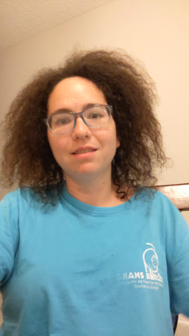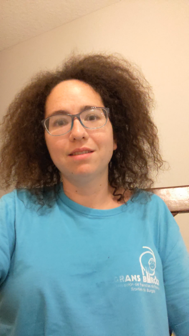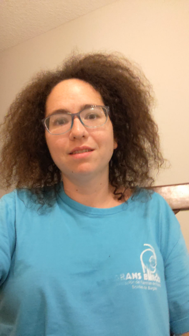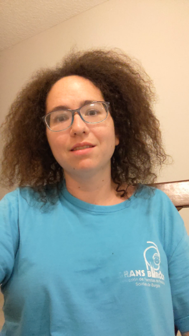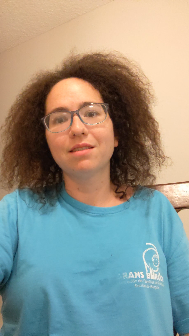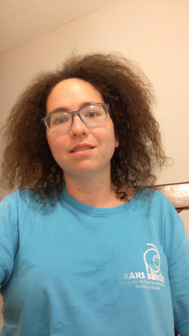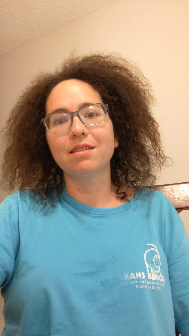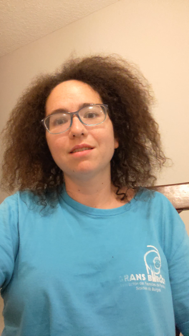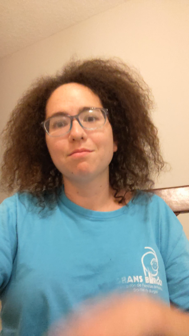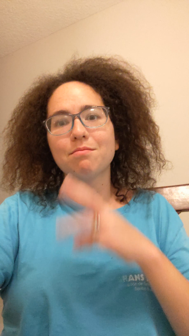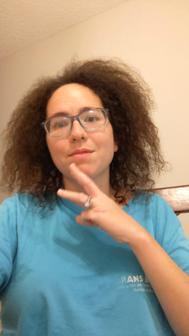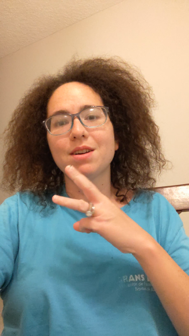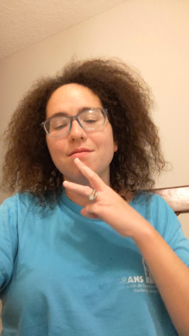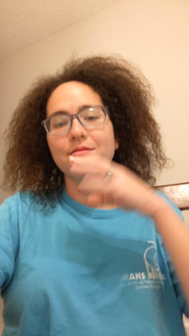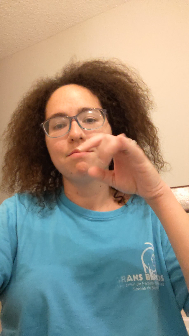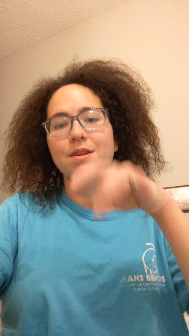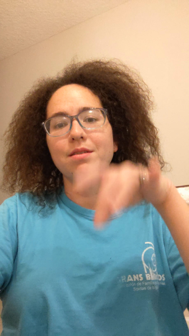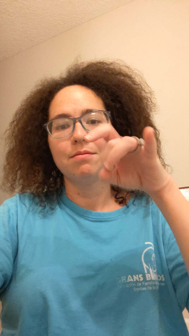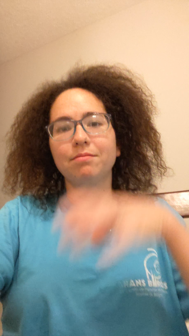melon